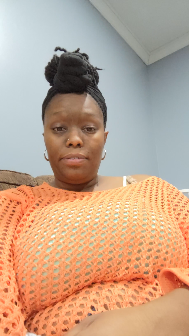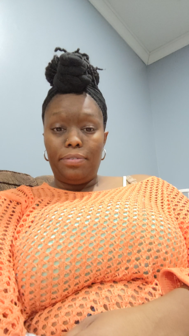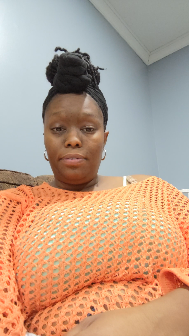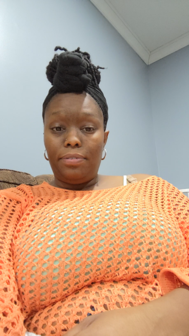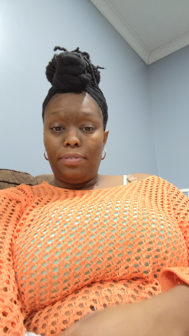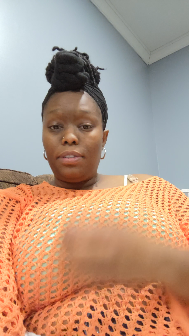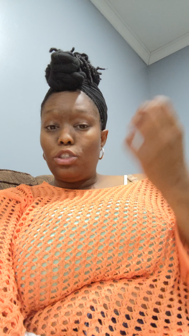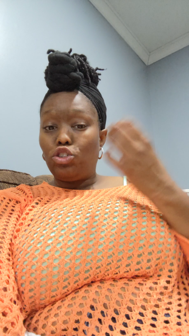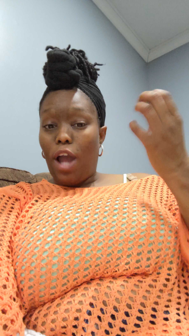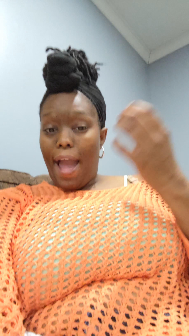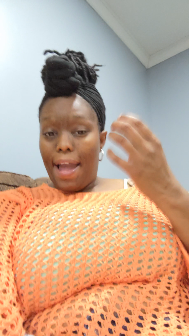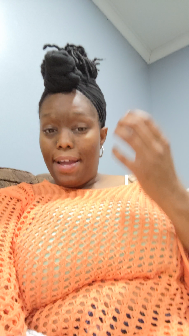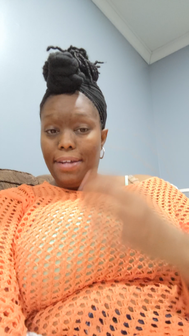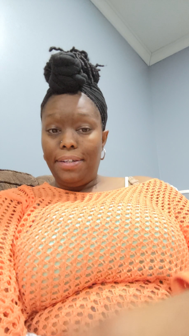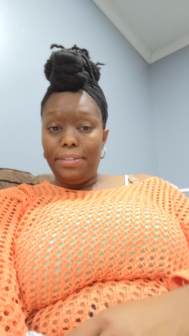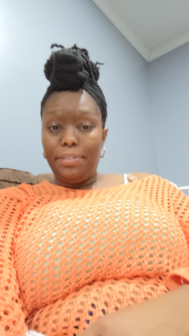shake